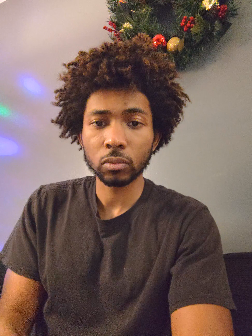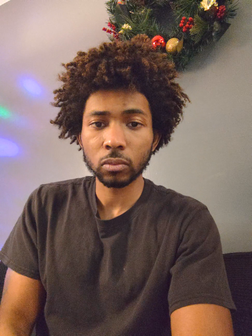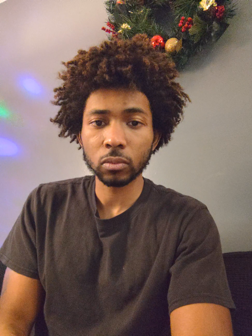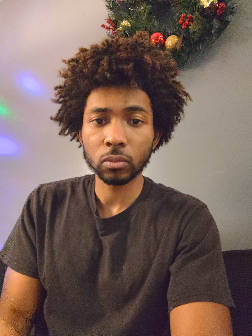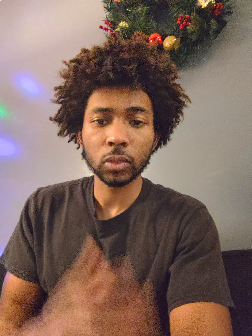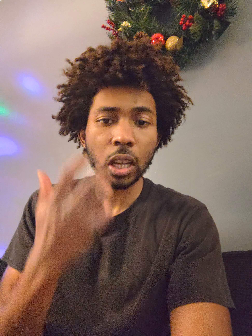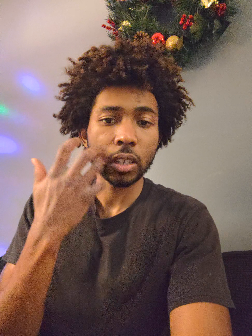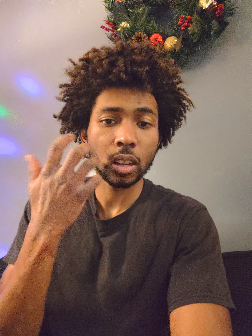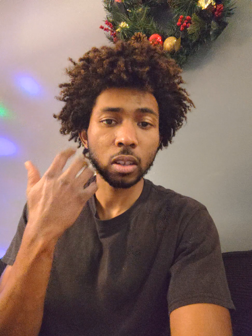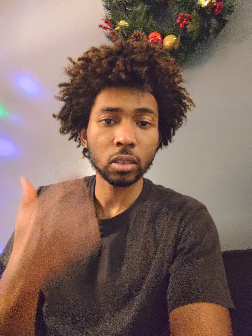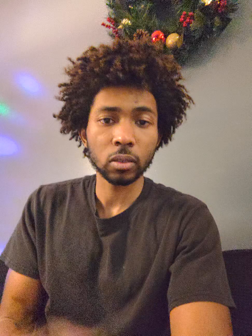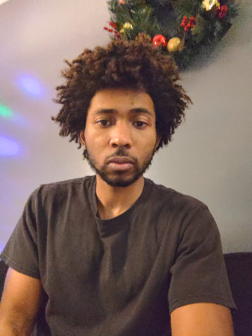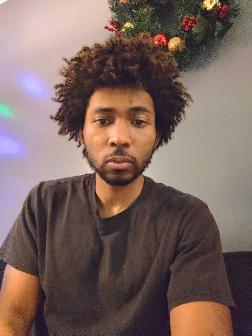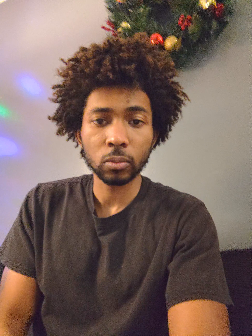tiger